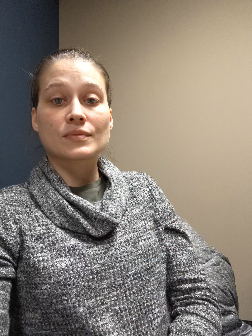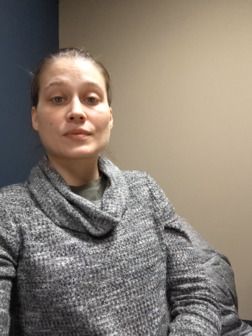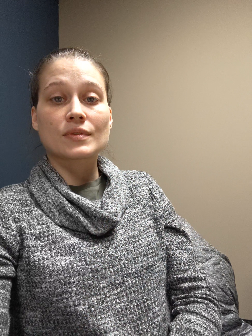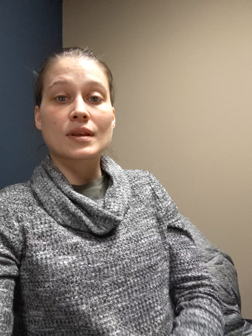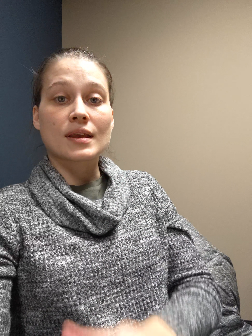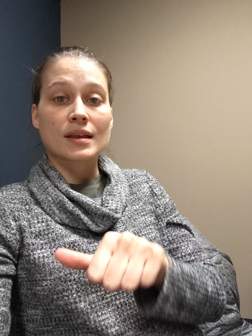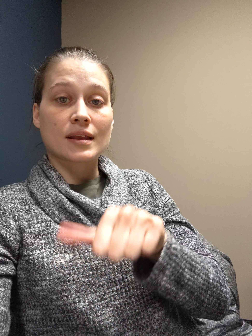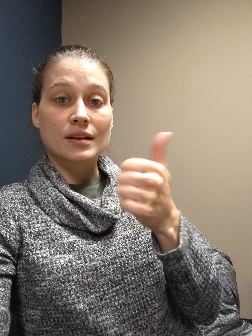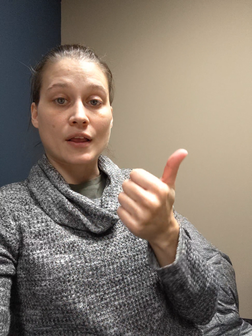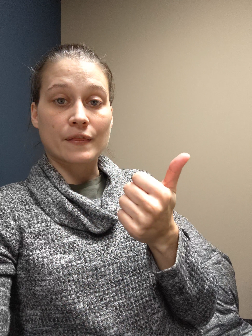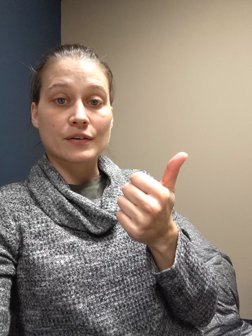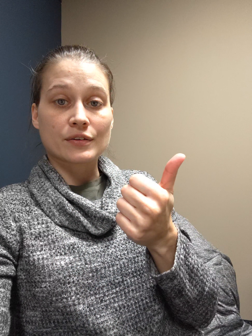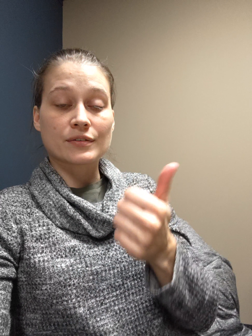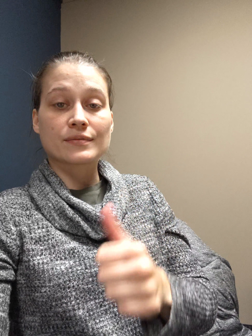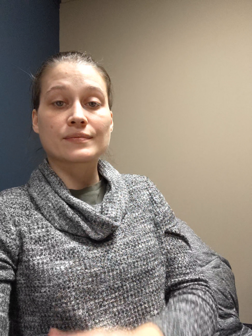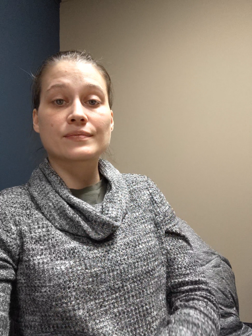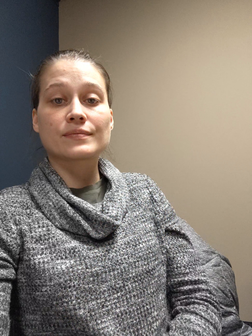another